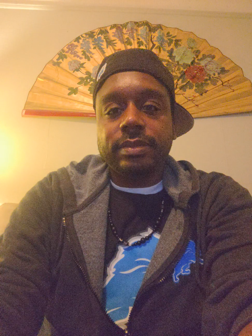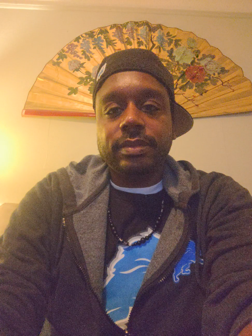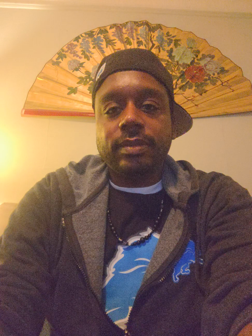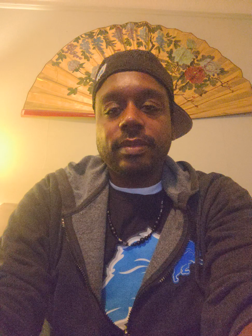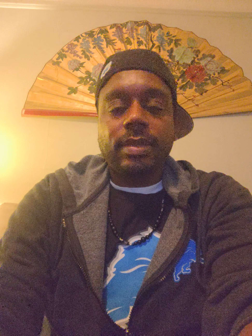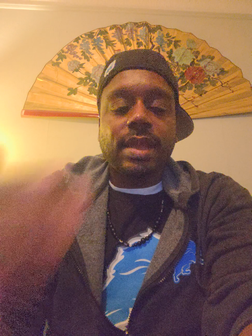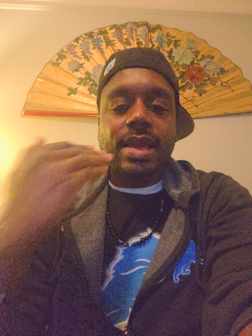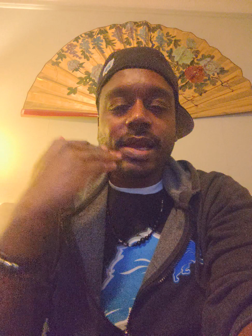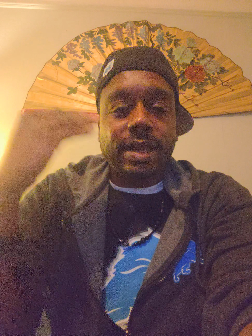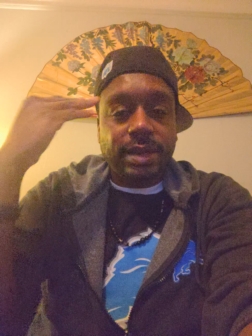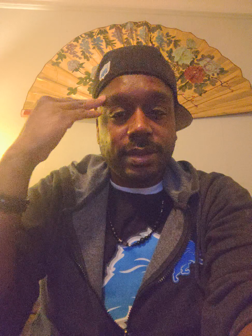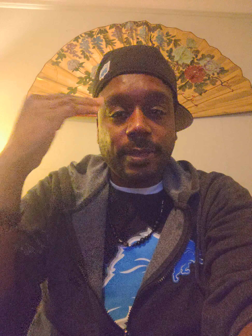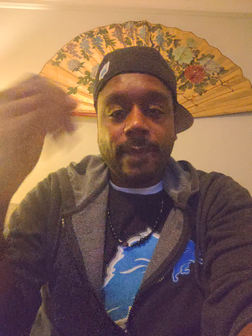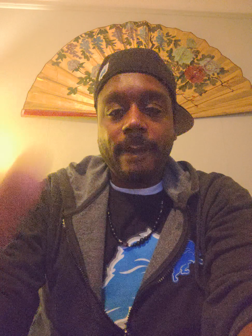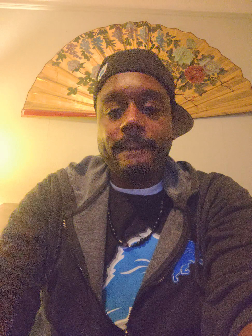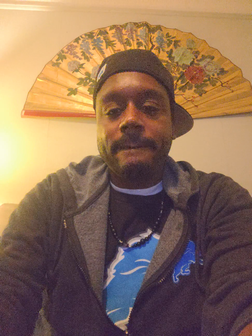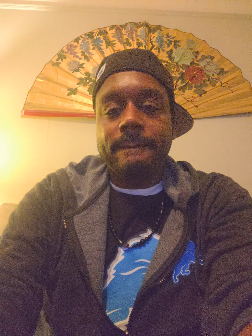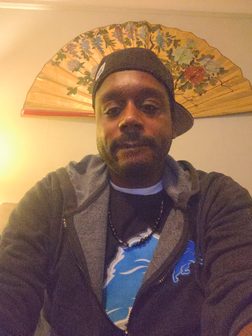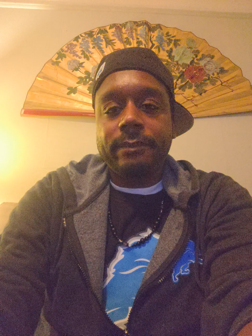head